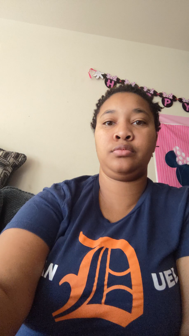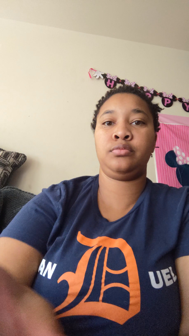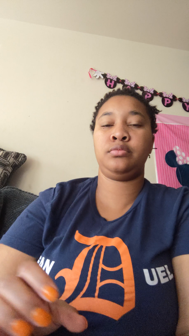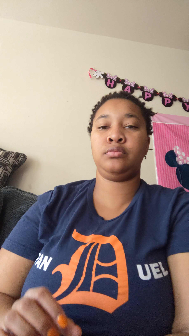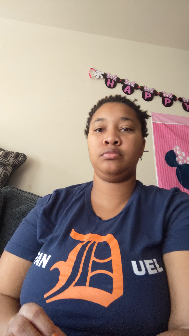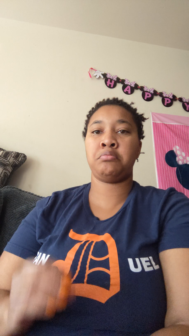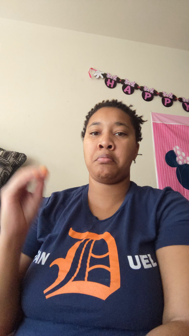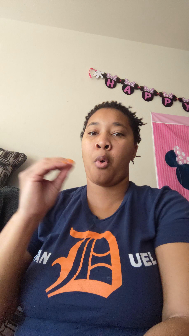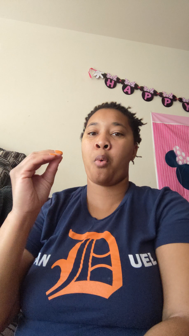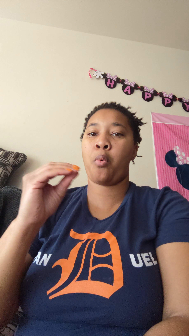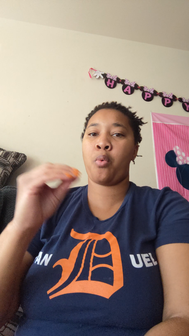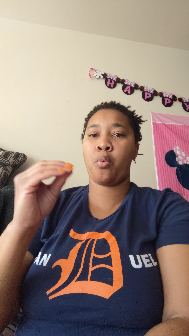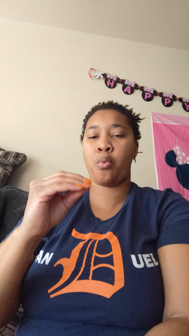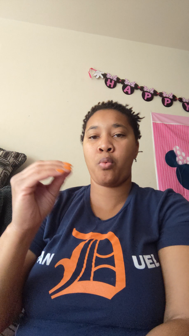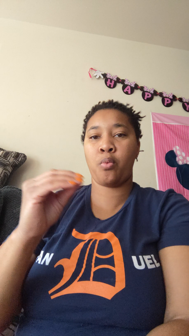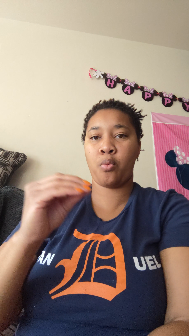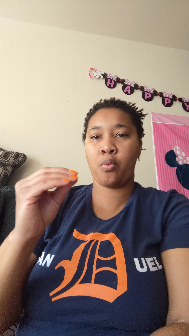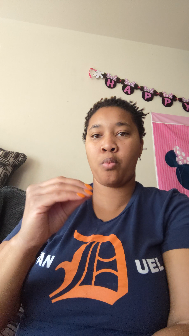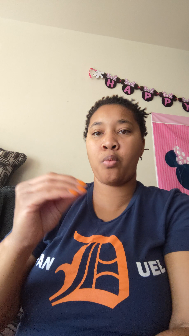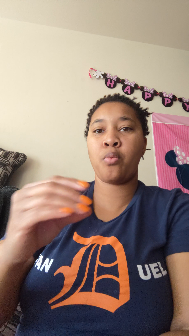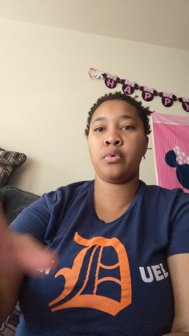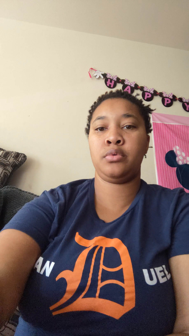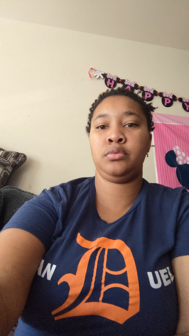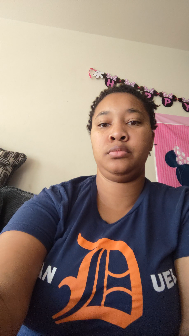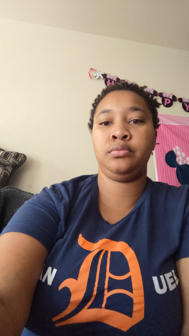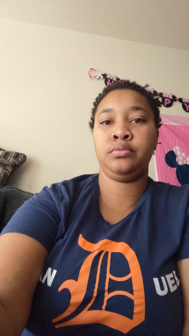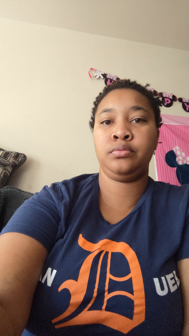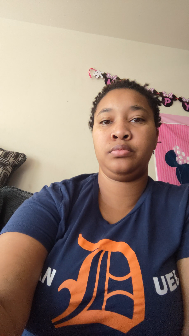more